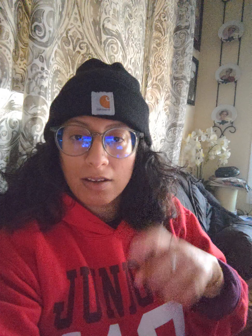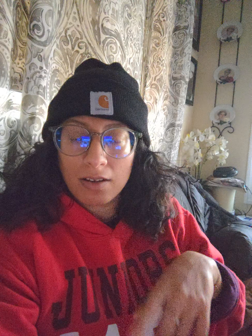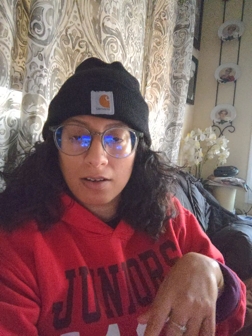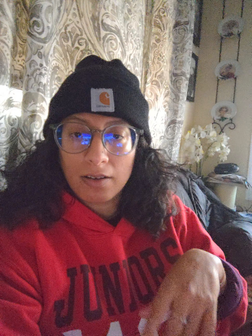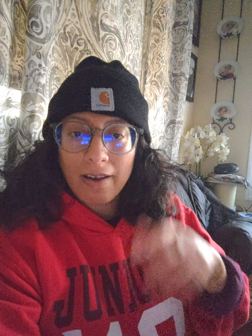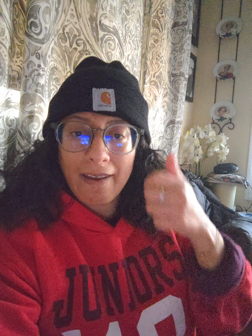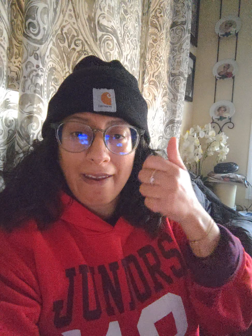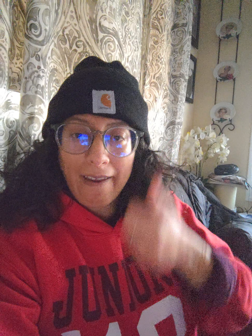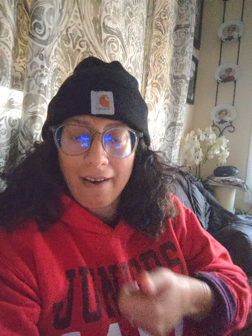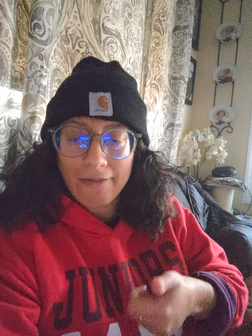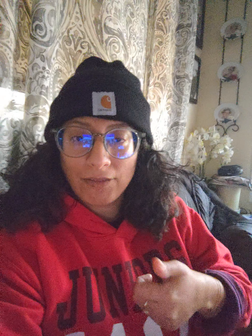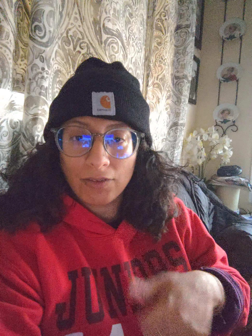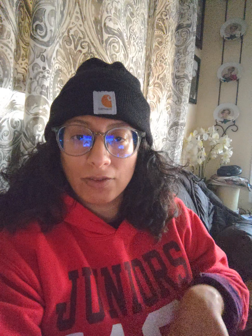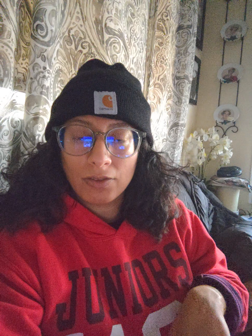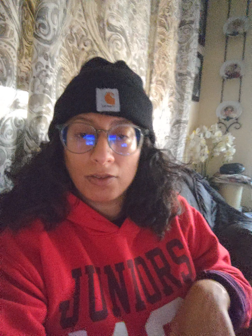every